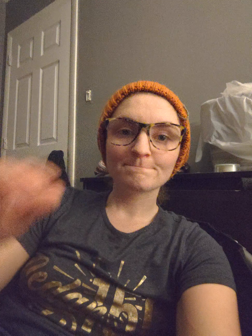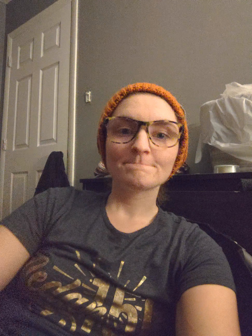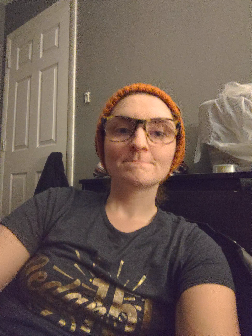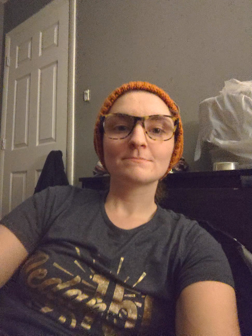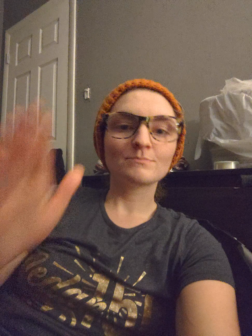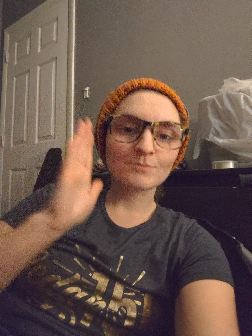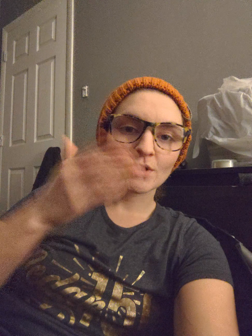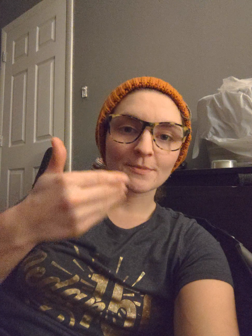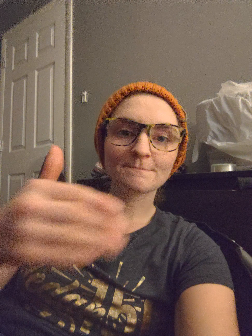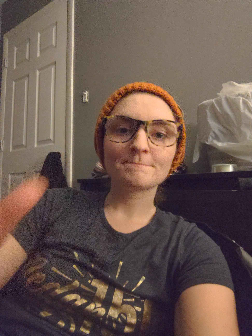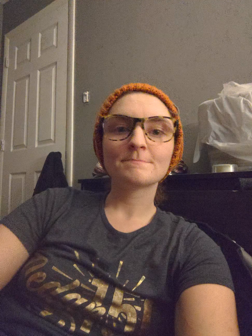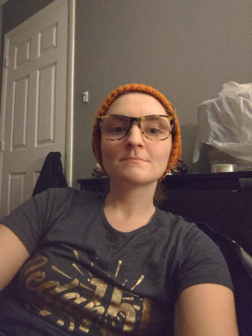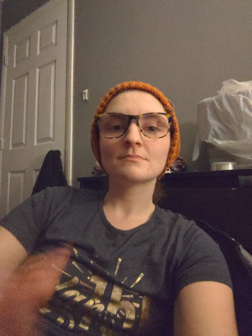bedroom